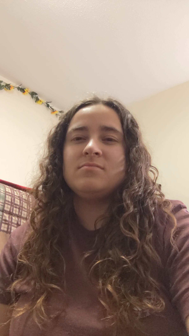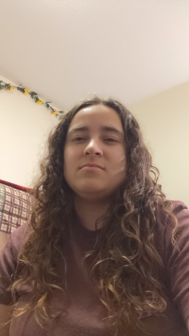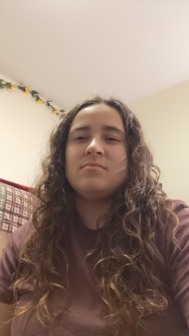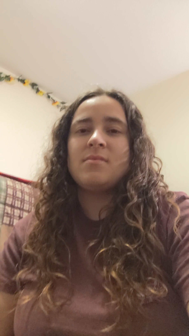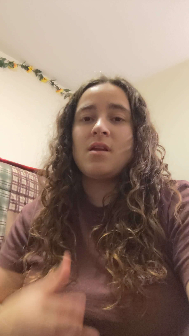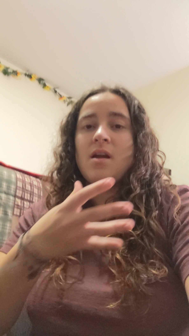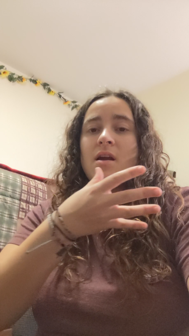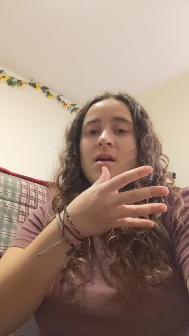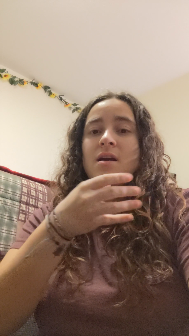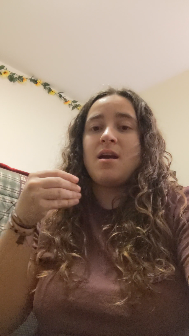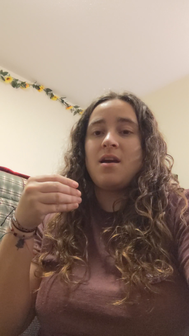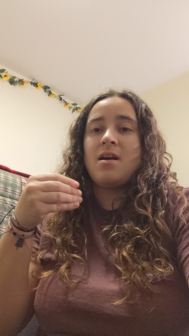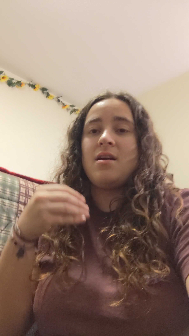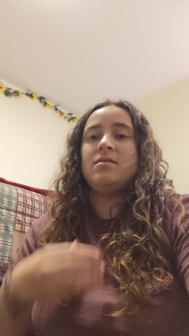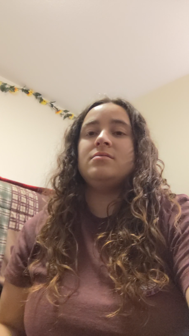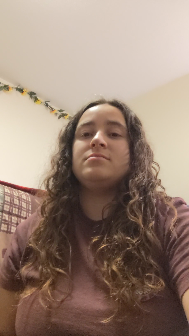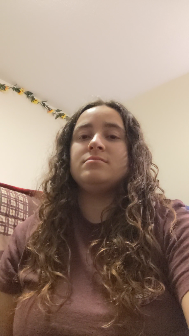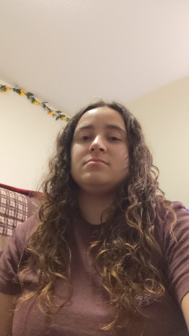and